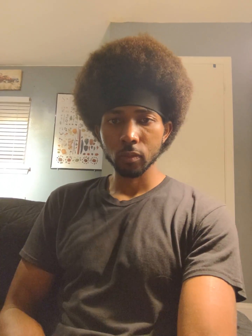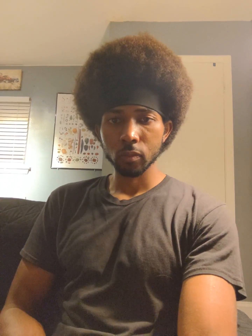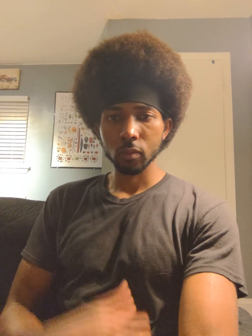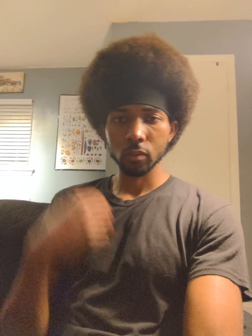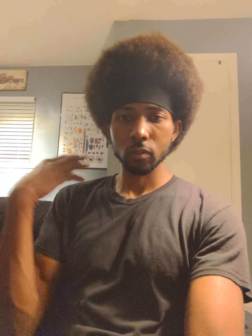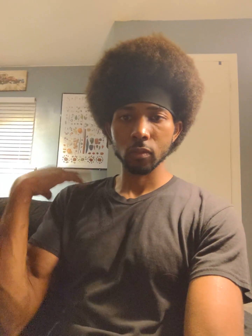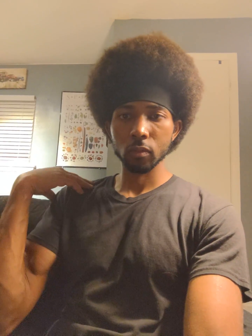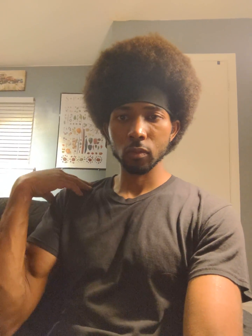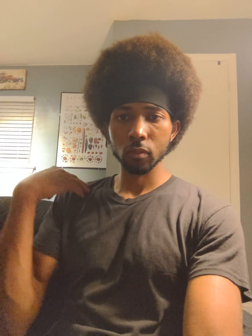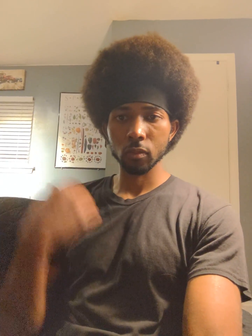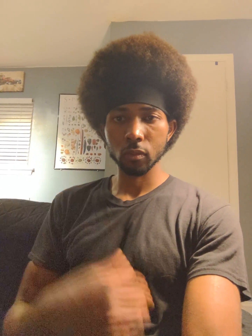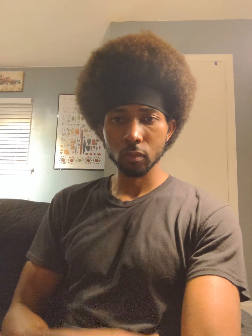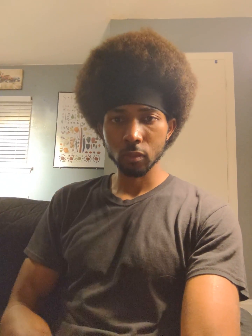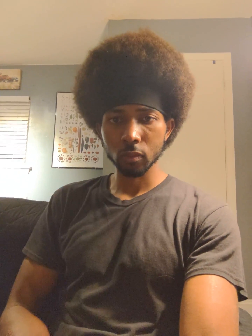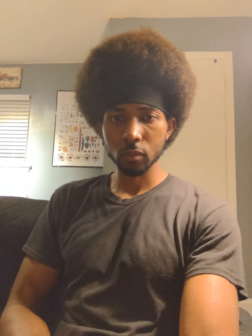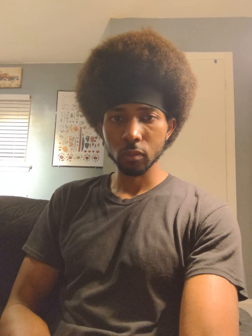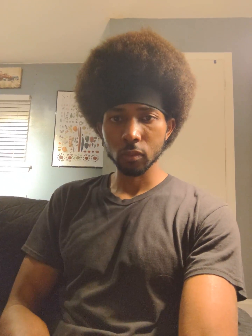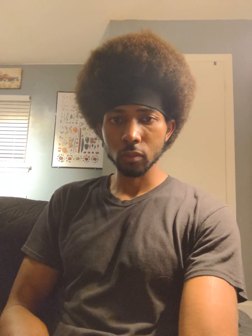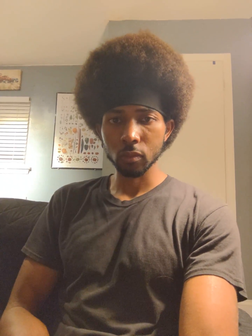shoulder